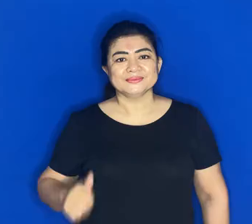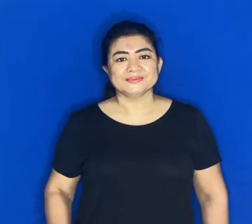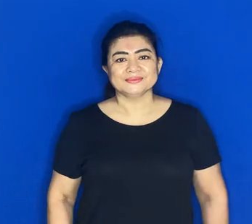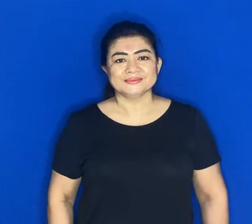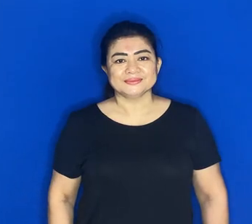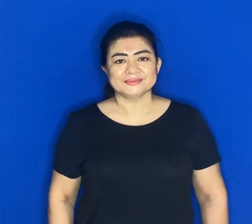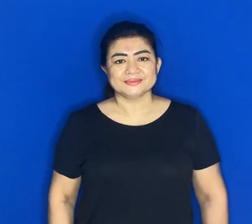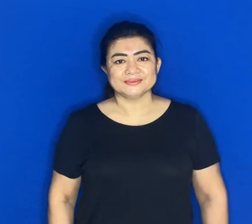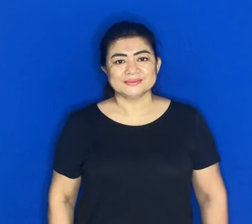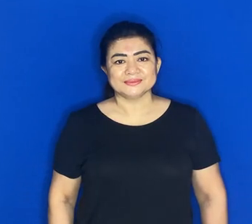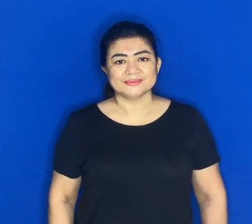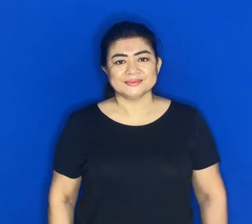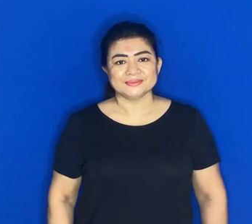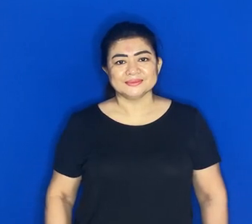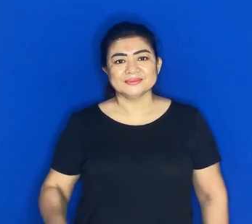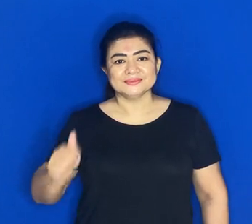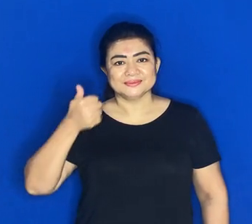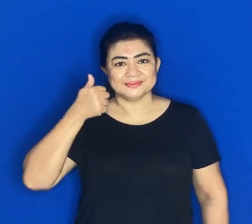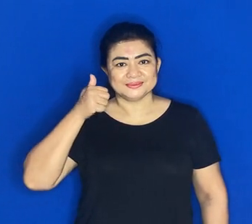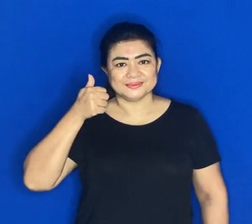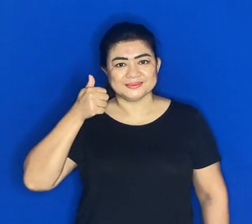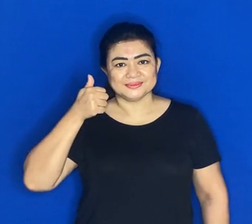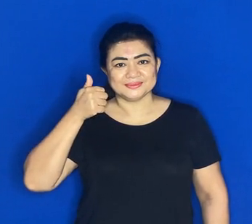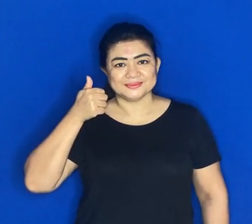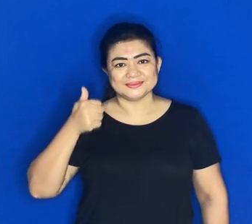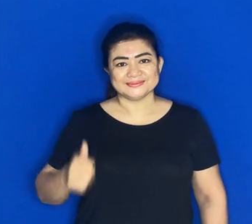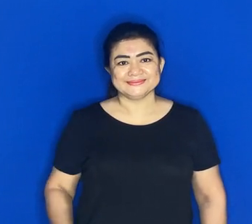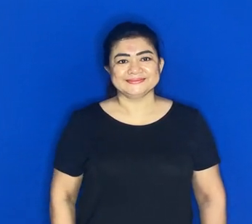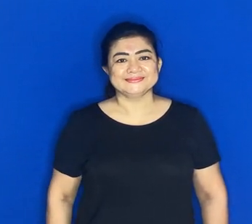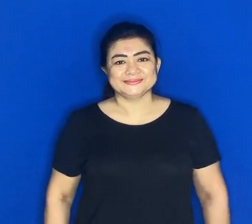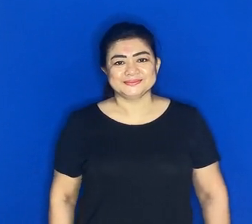auntie